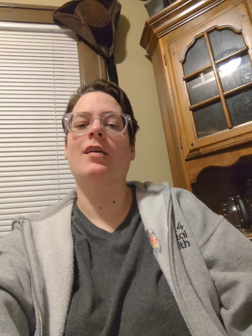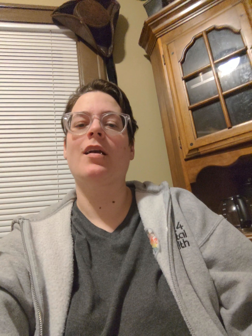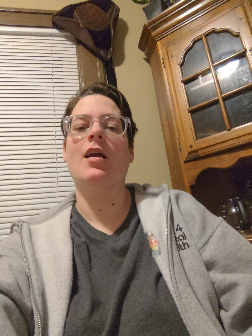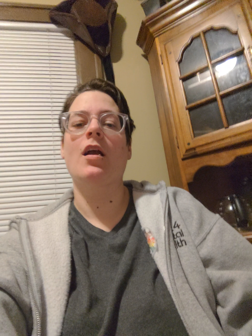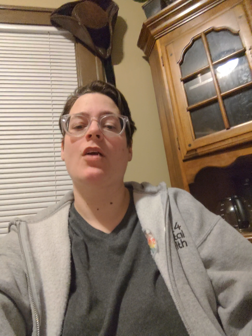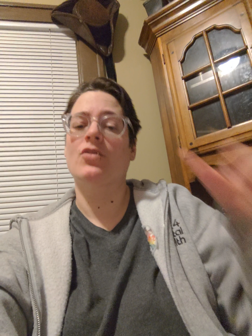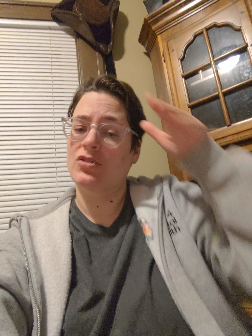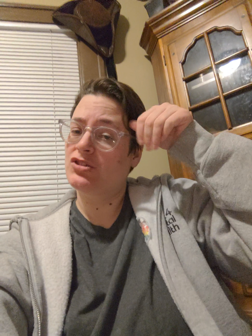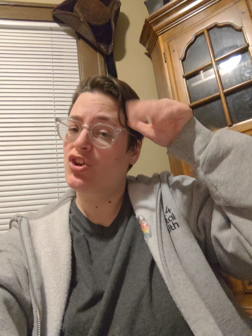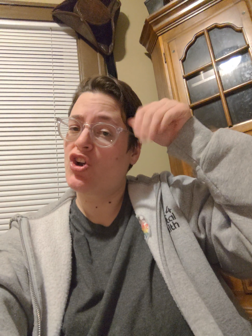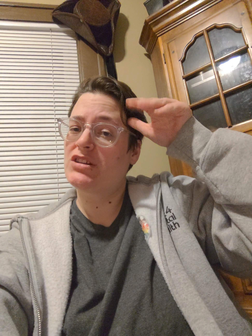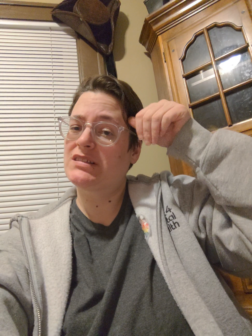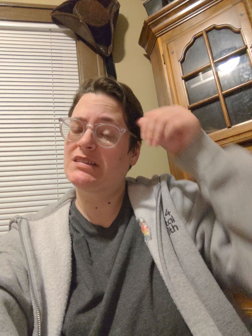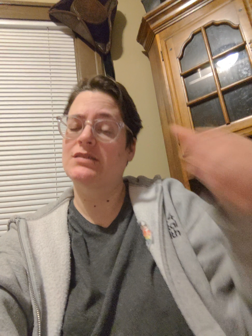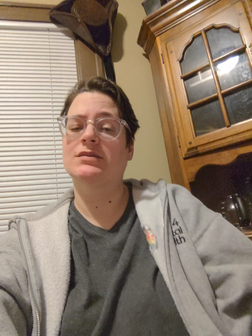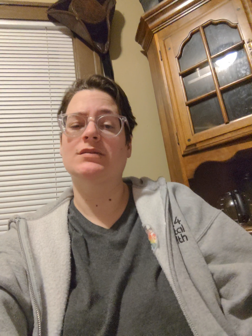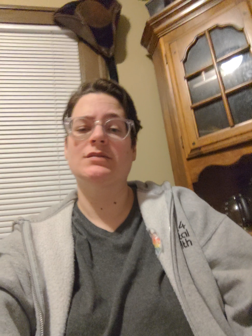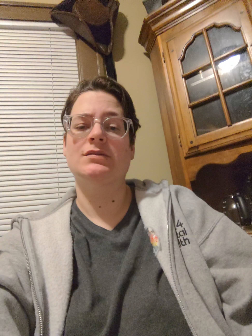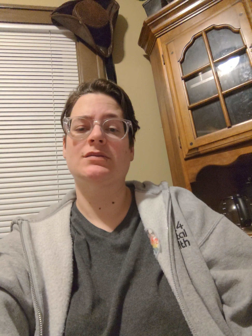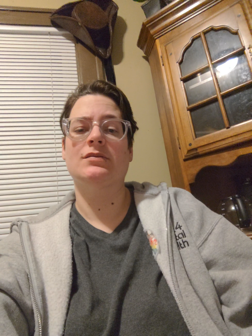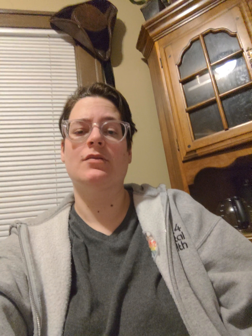donkey